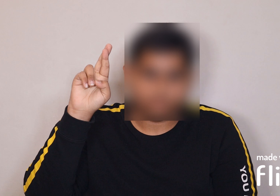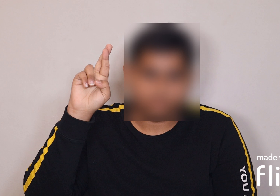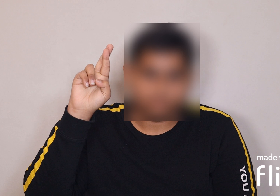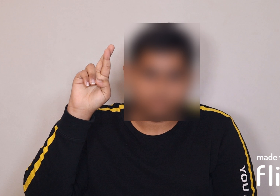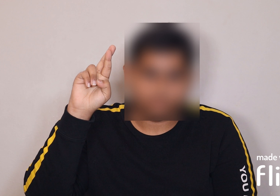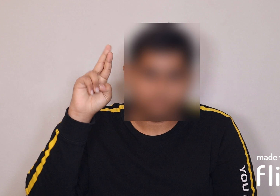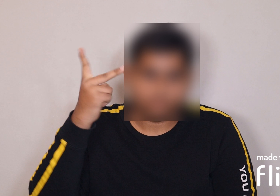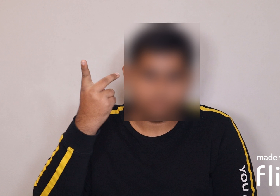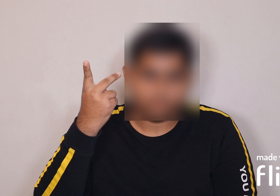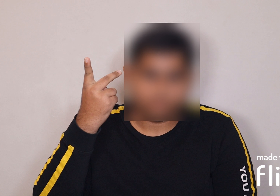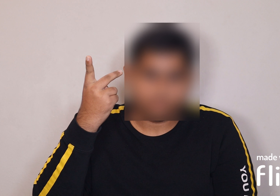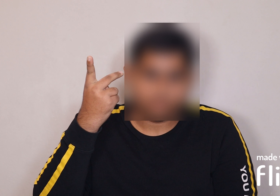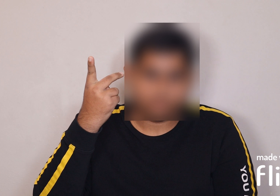ڑ